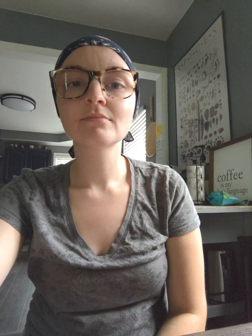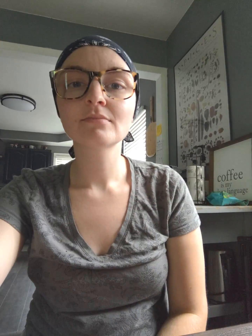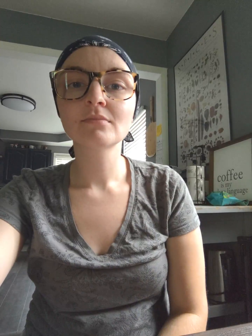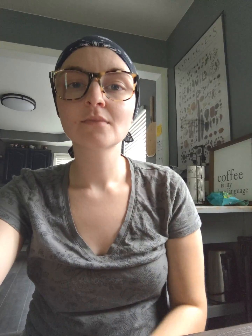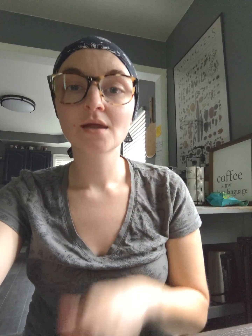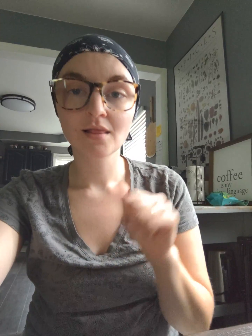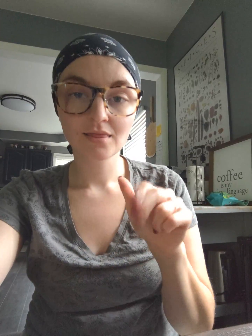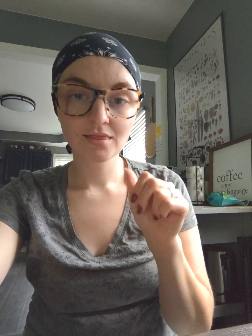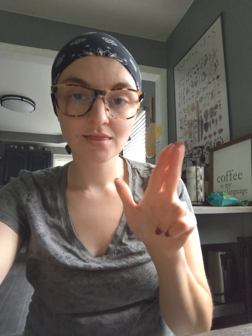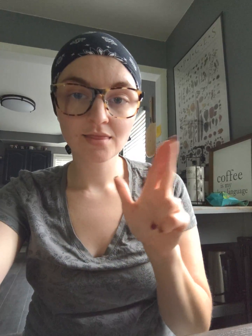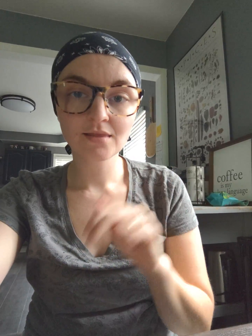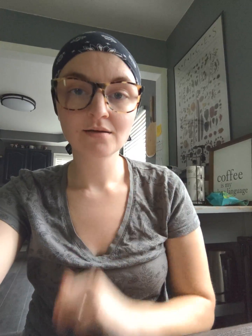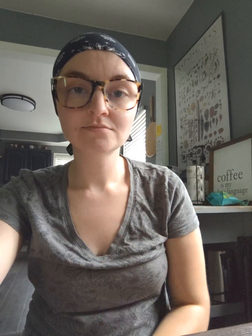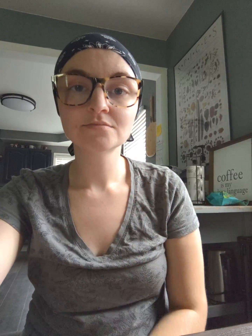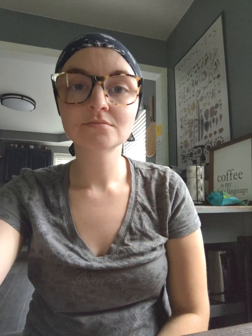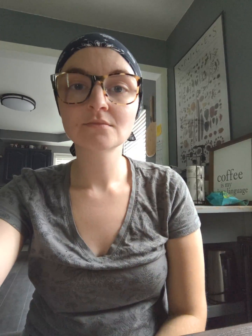lick